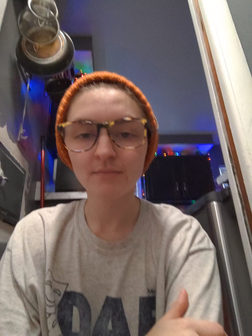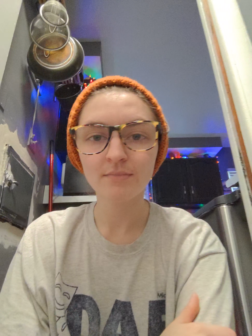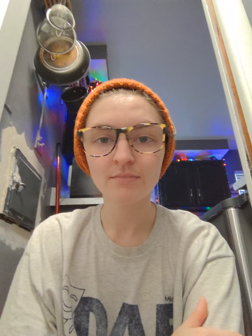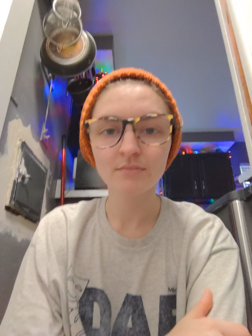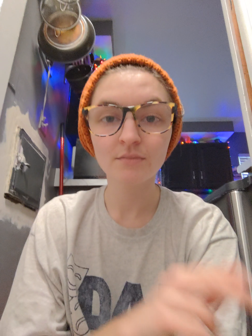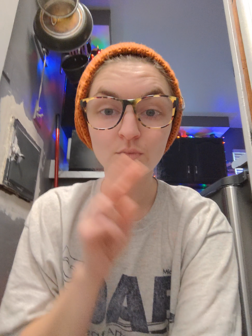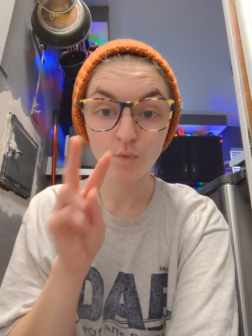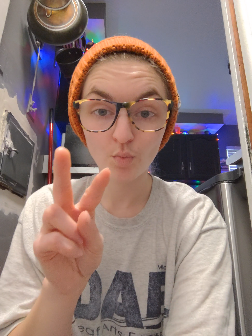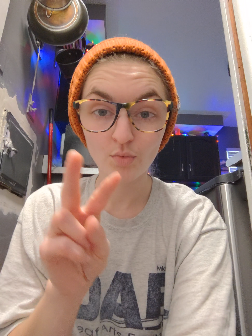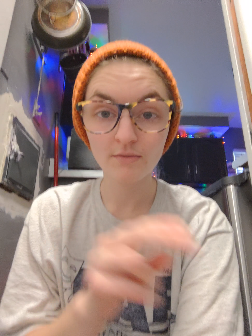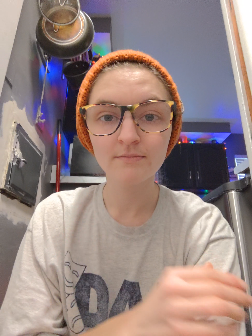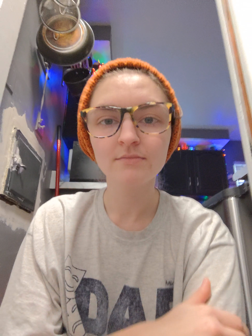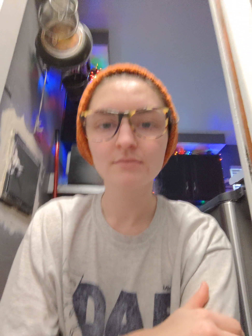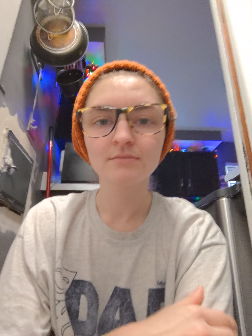look